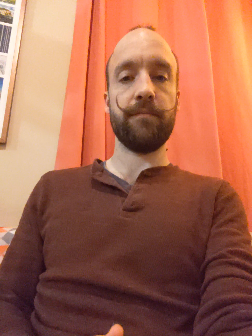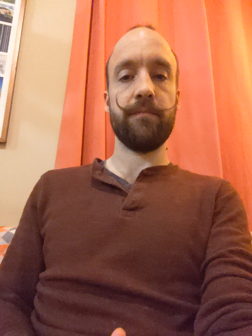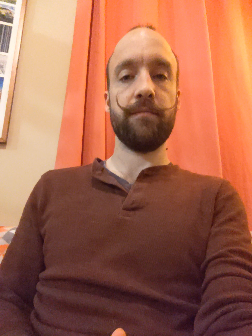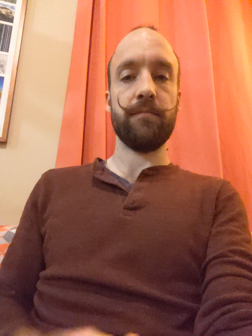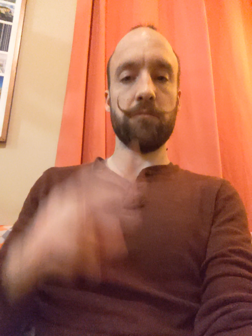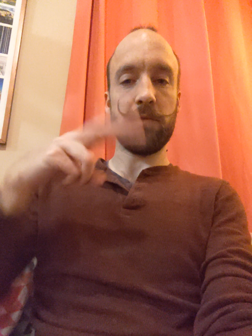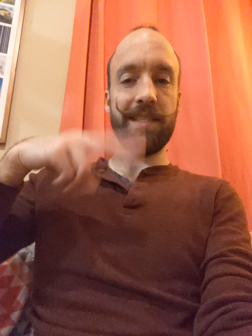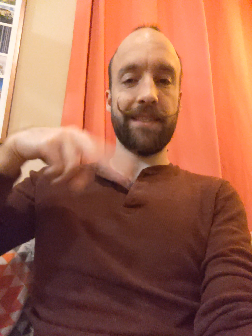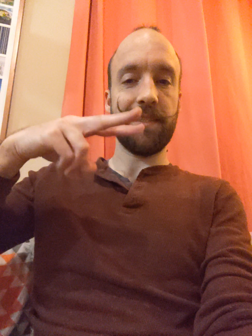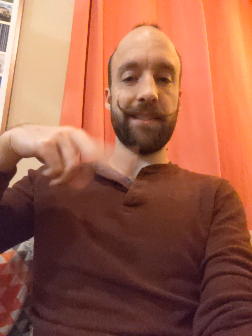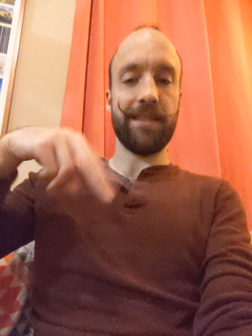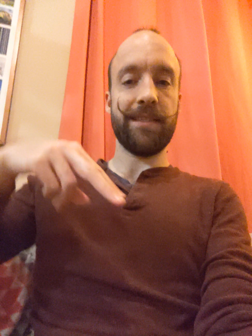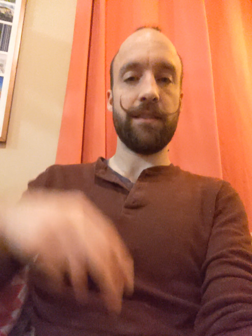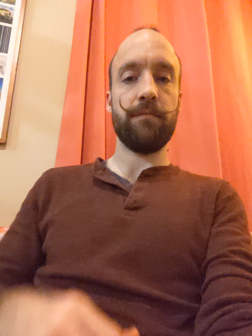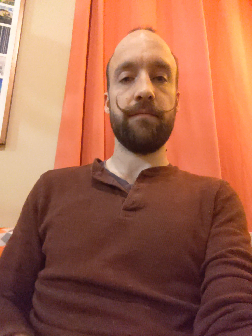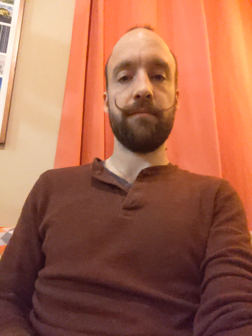read